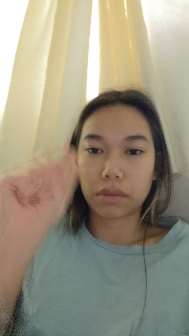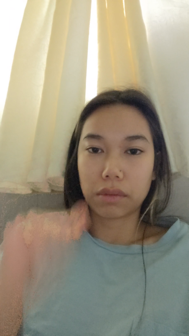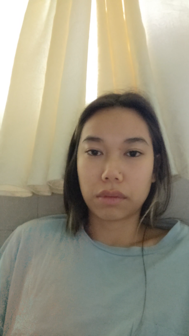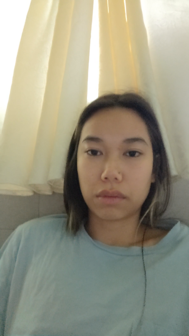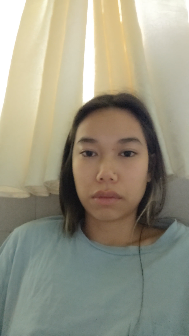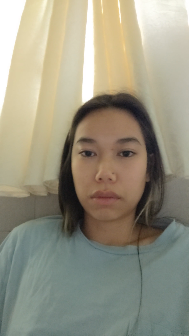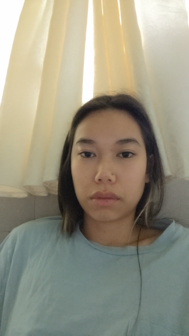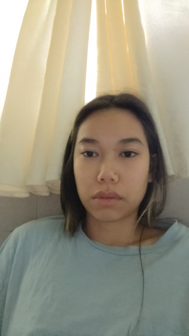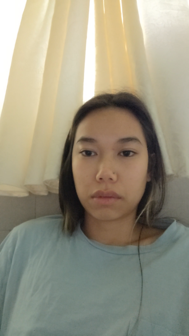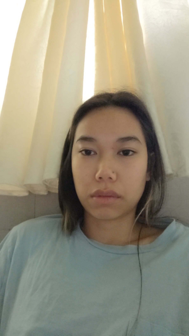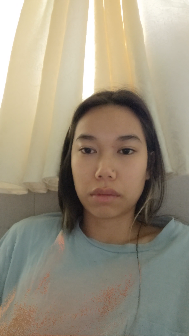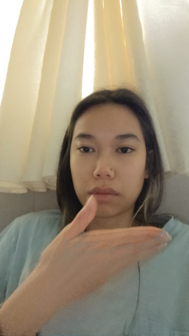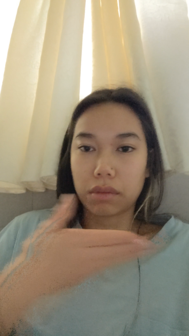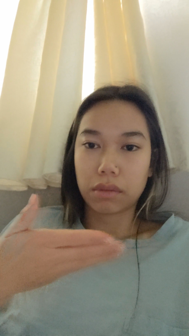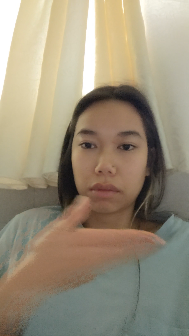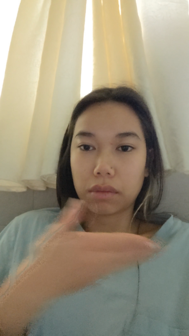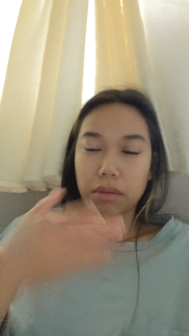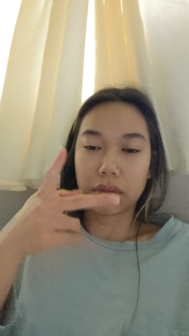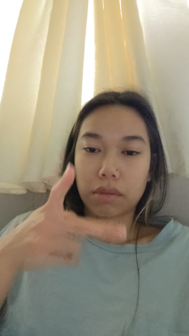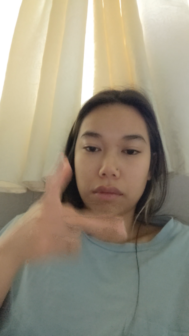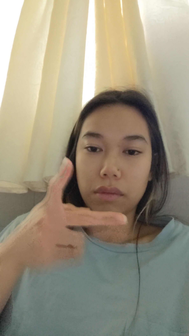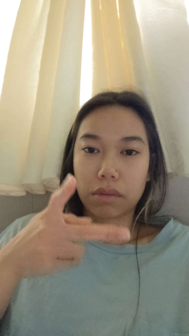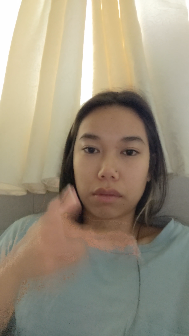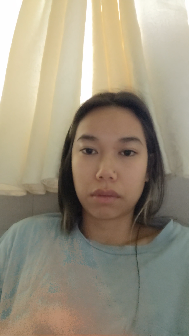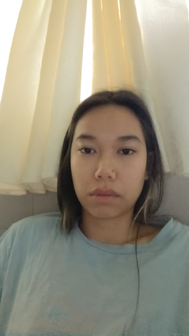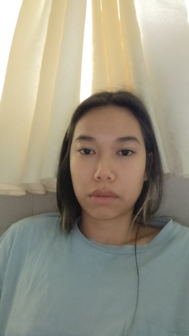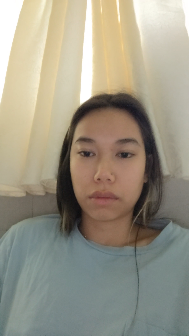babysitter